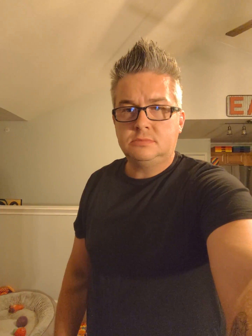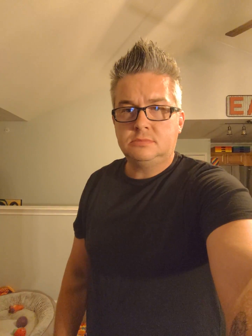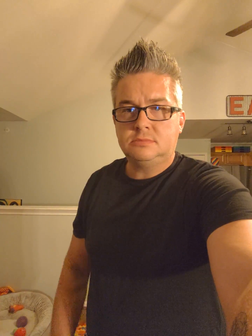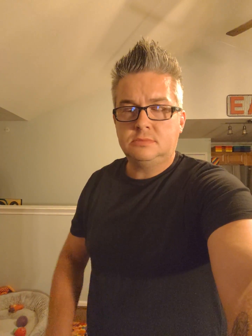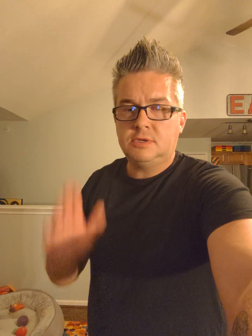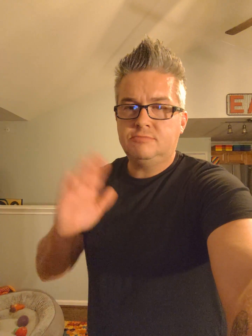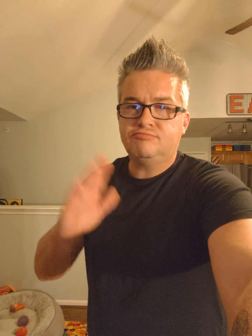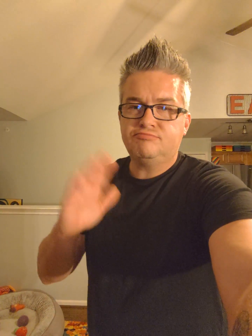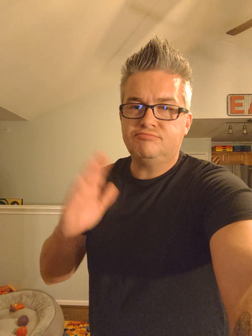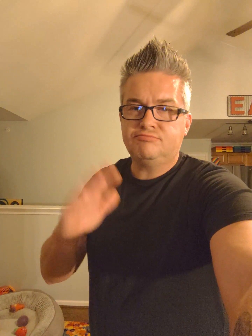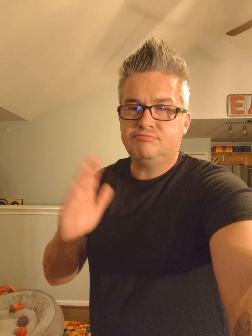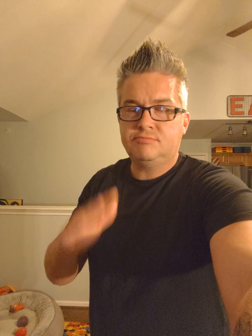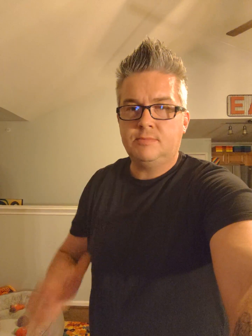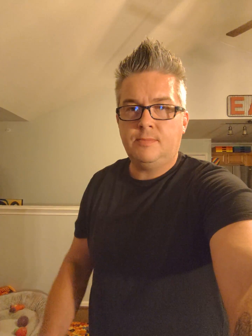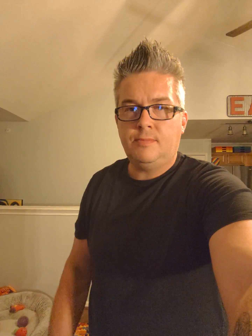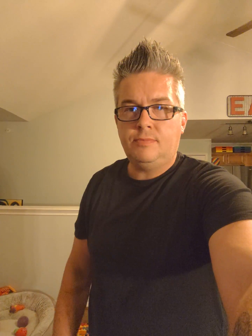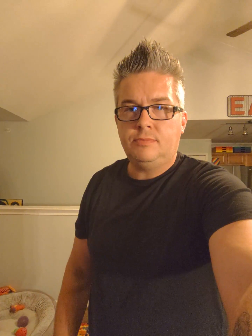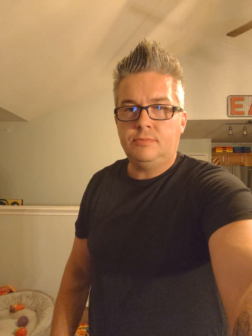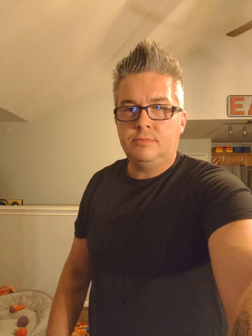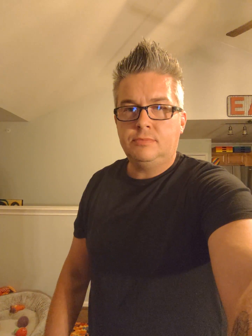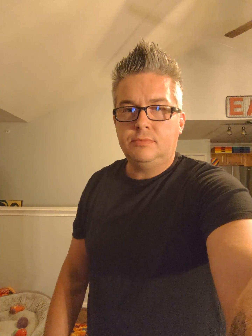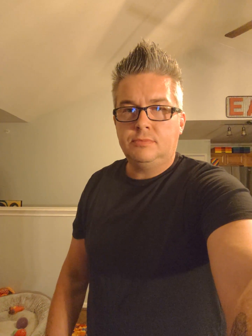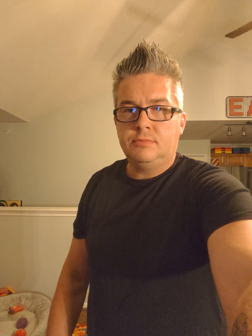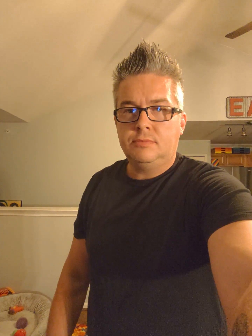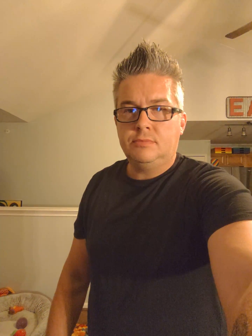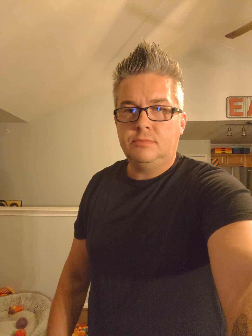clap